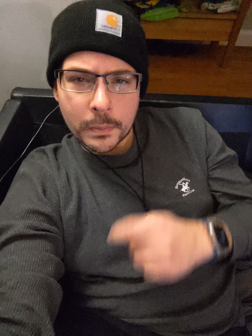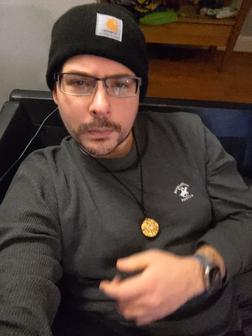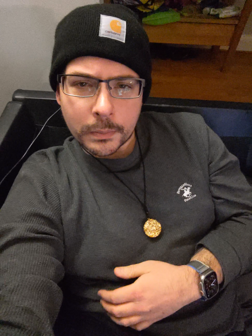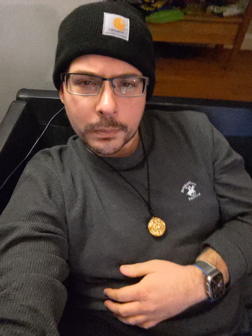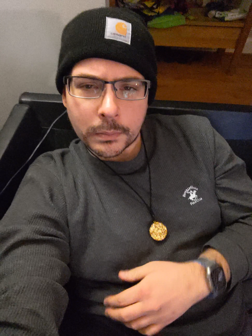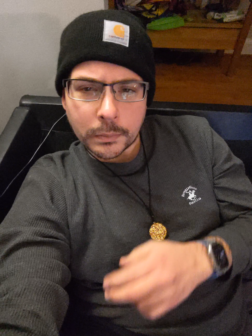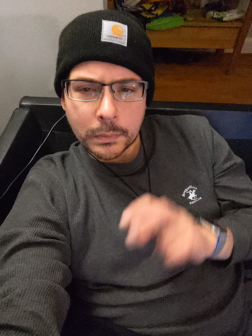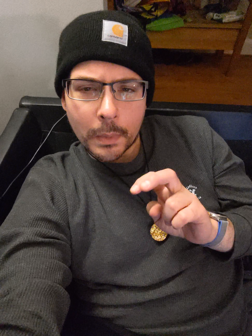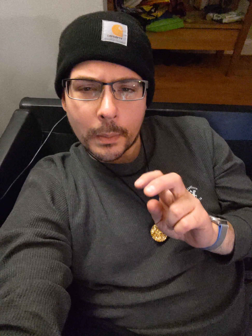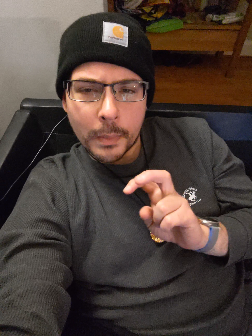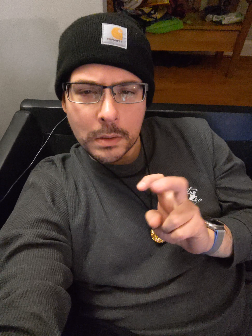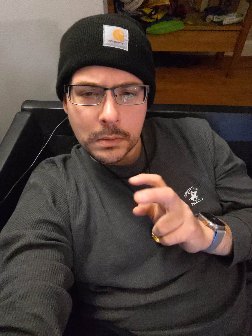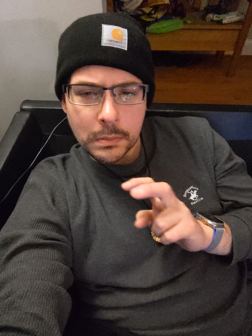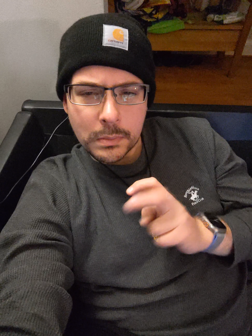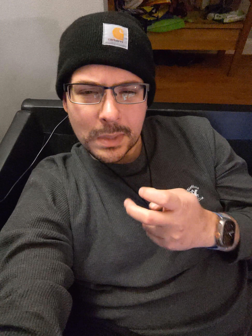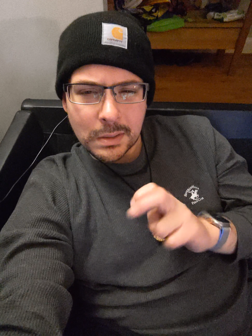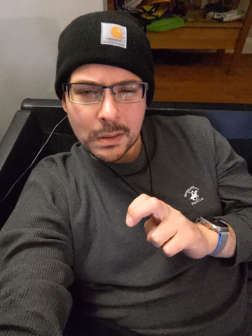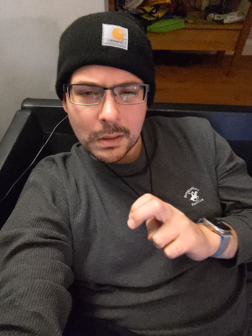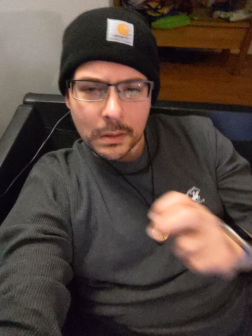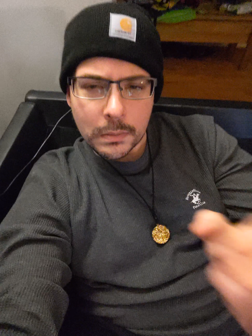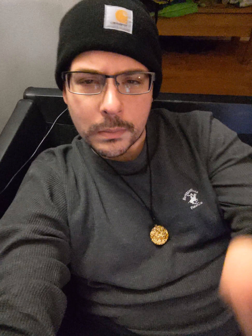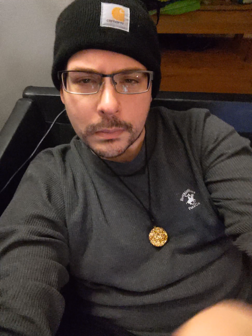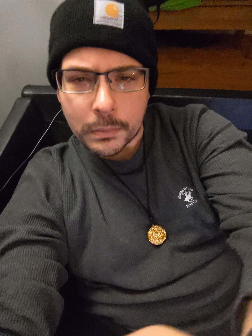puzzle